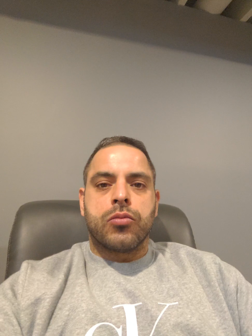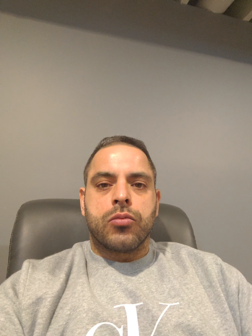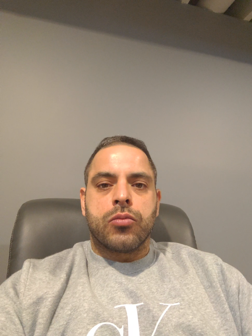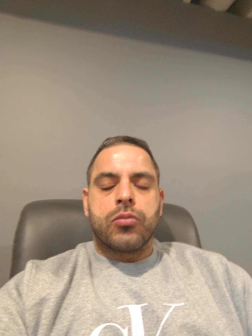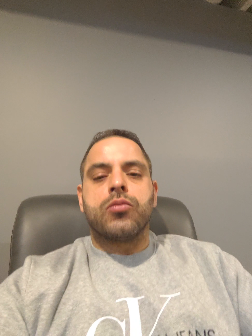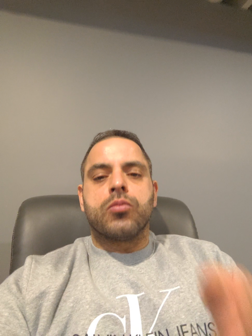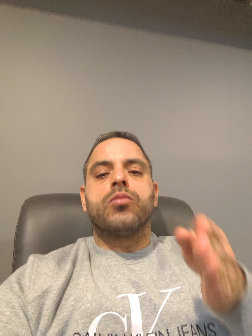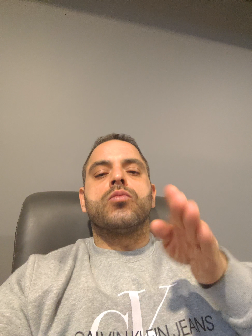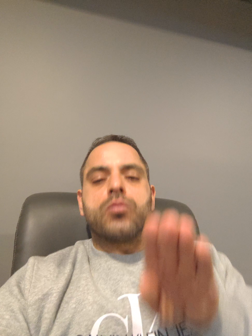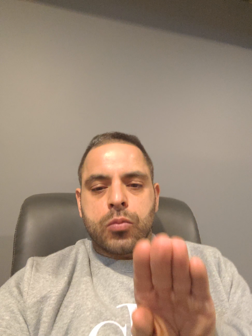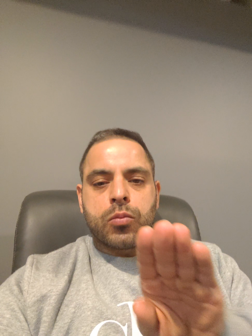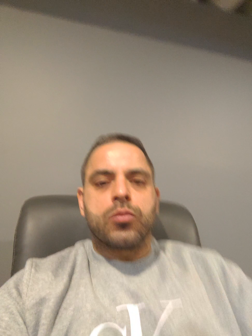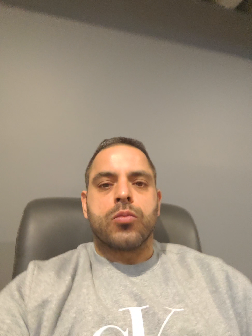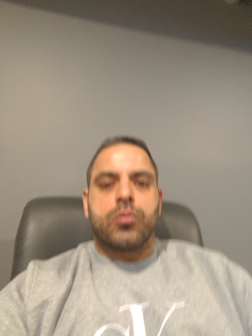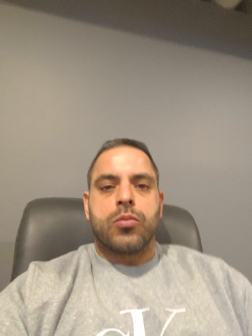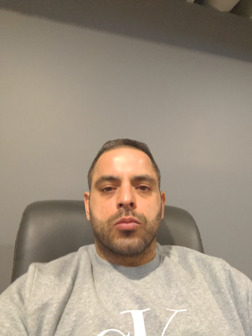close